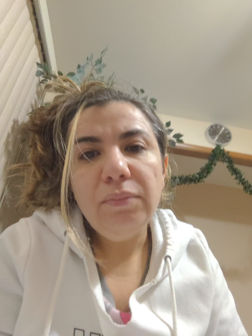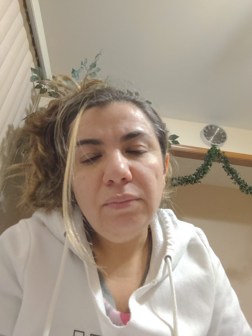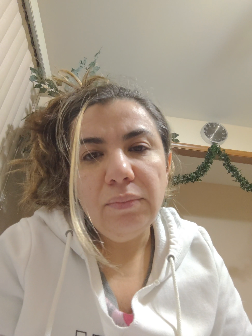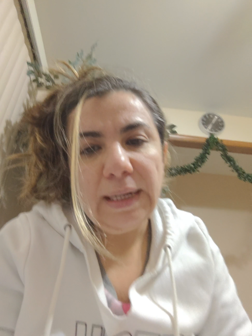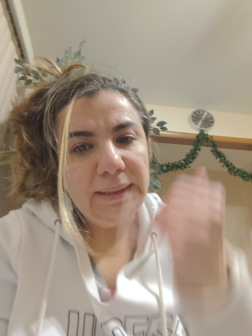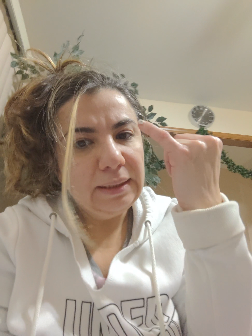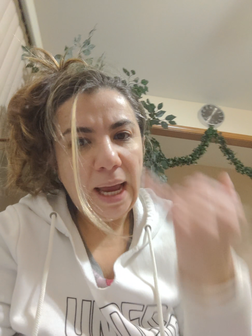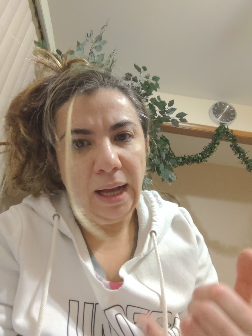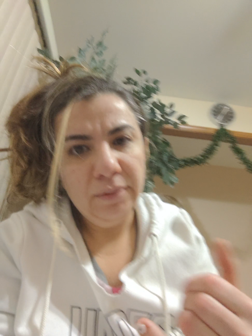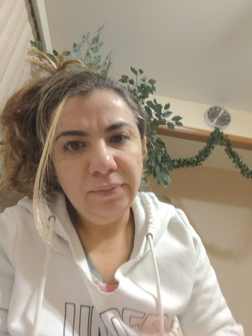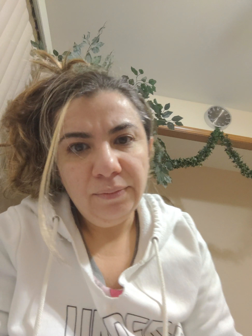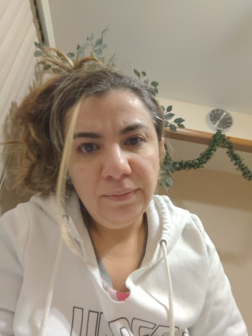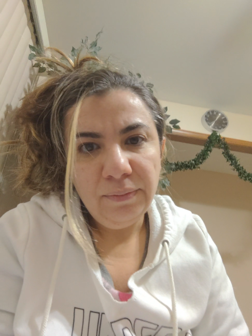now